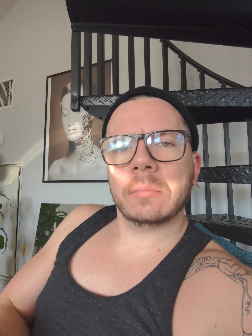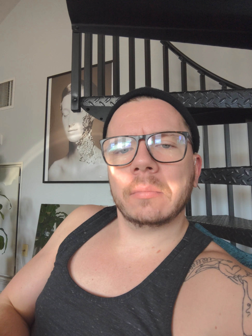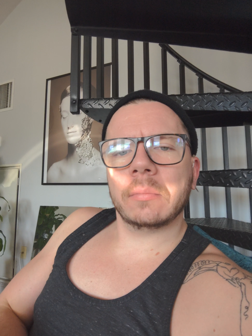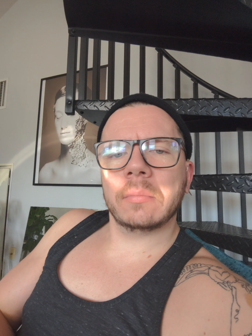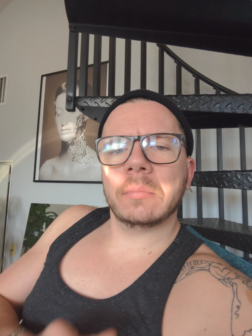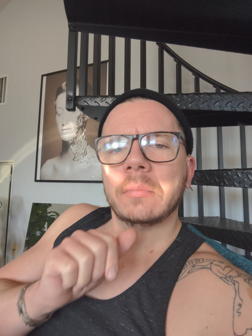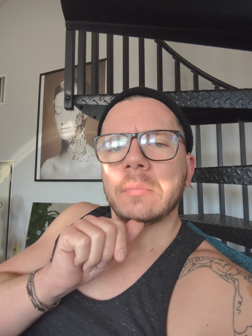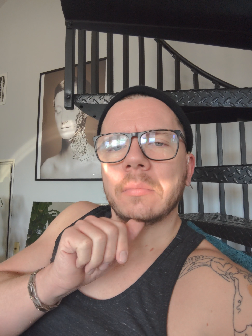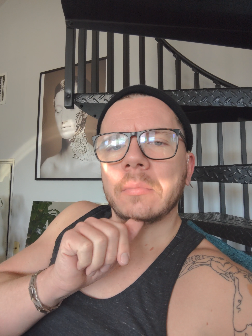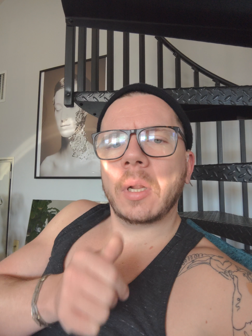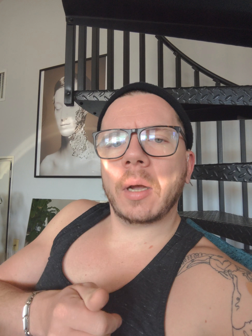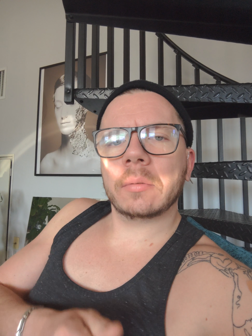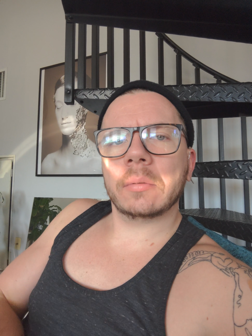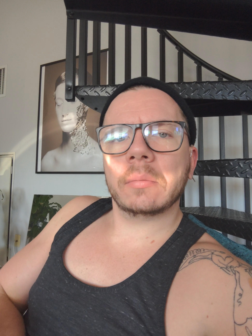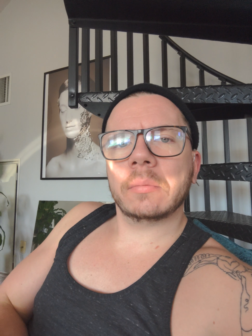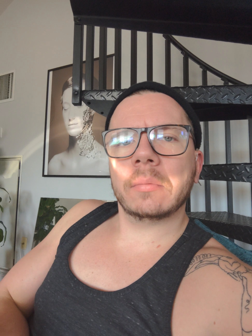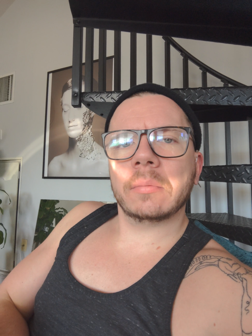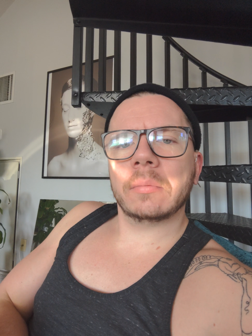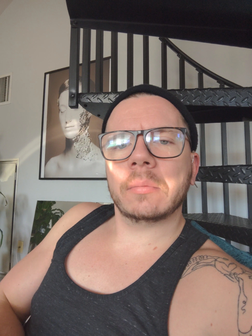not